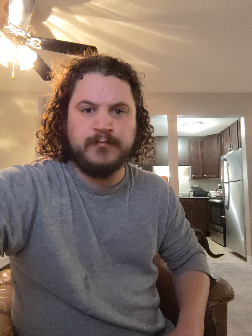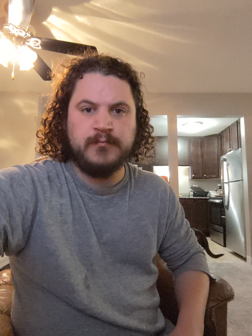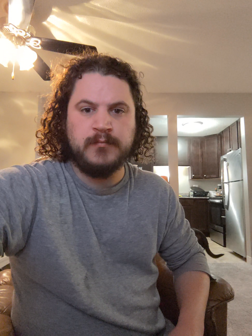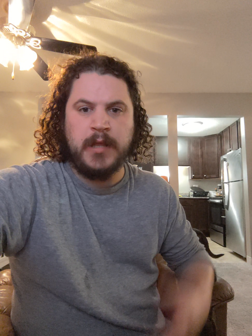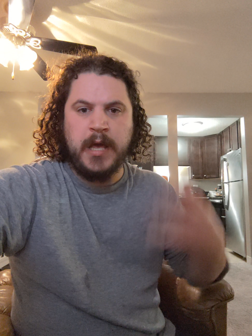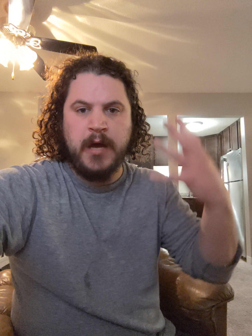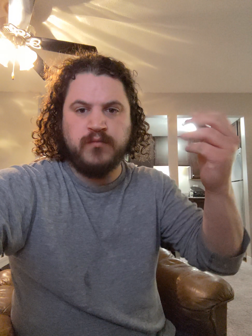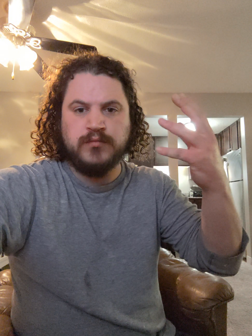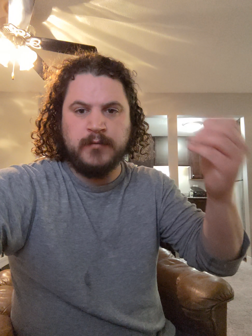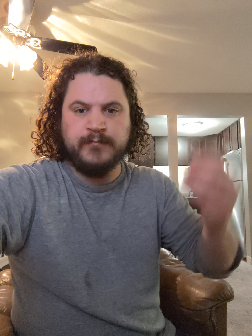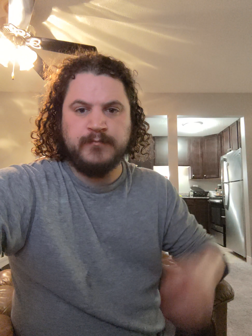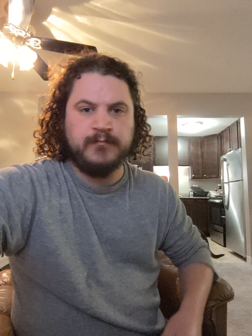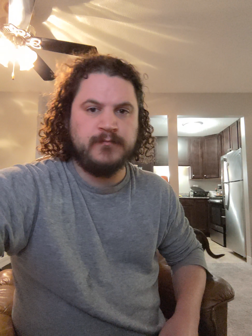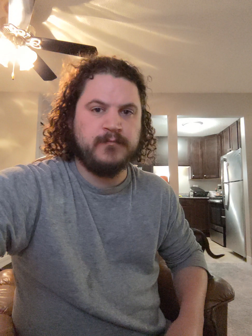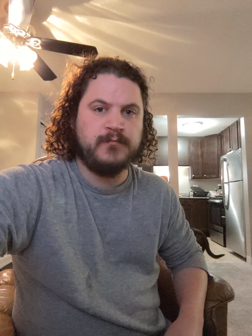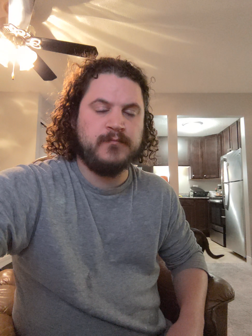outside